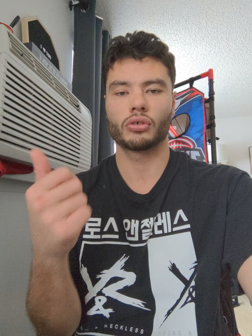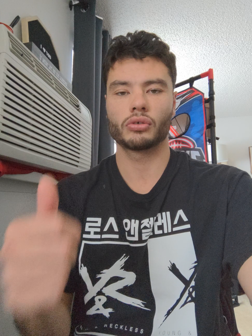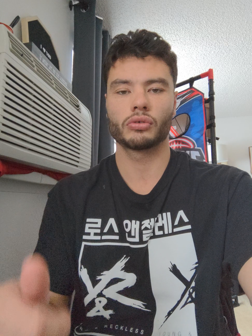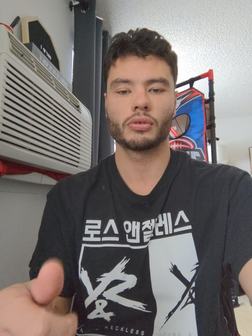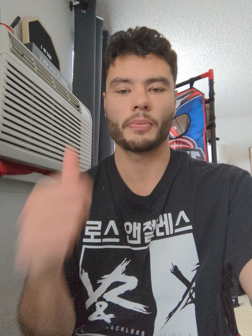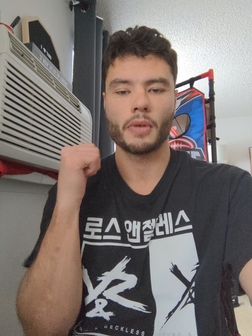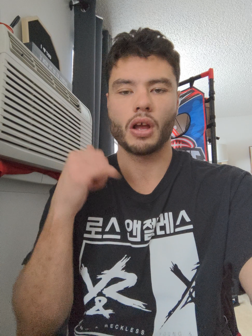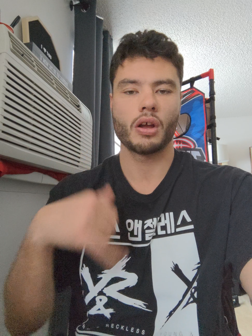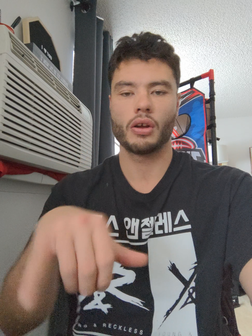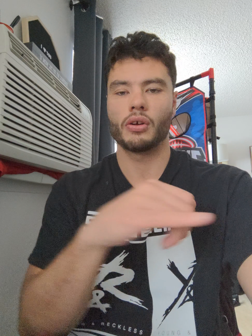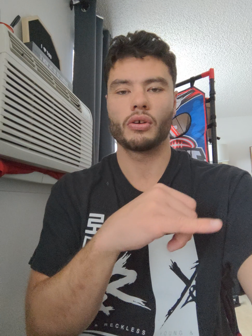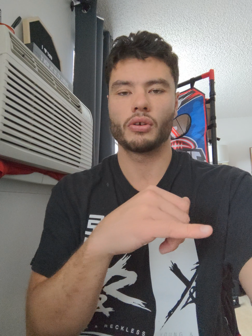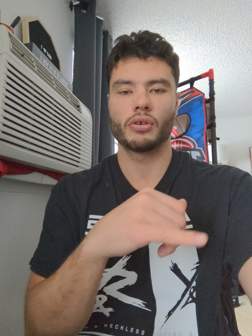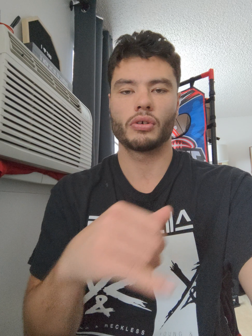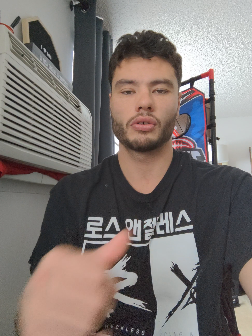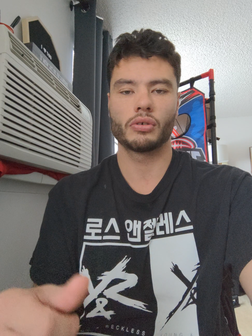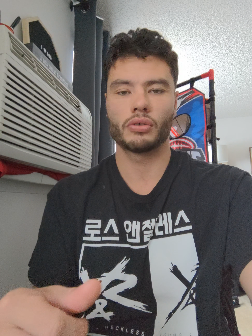backyard